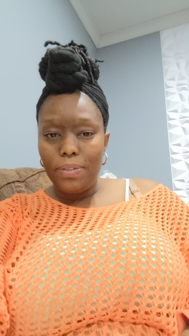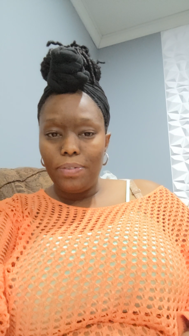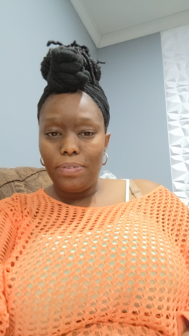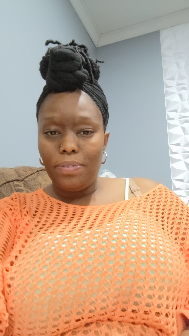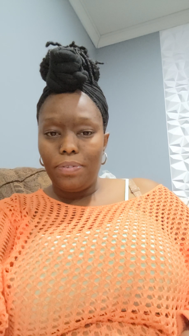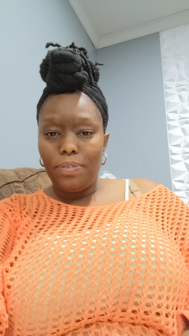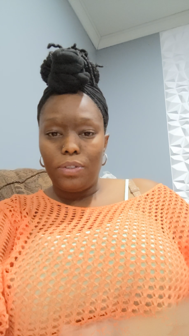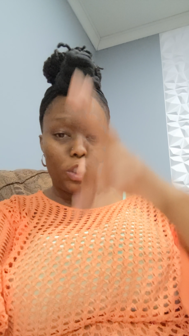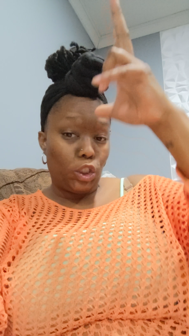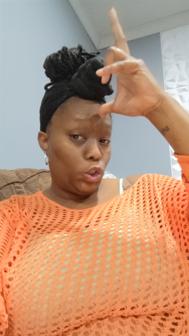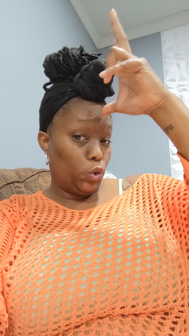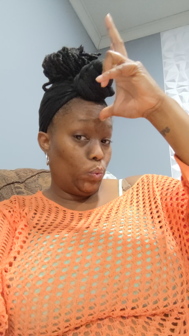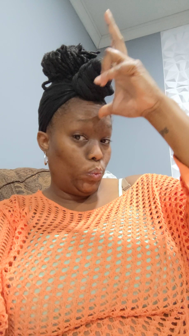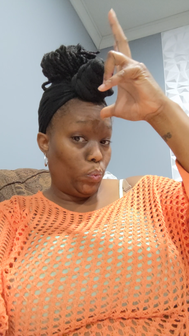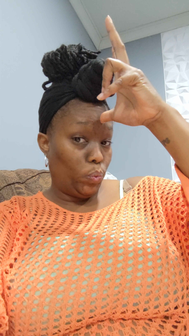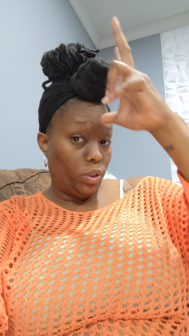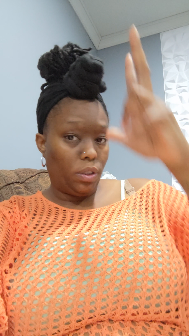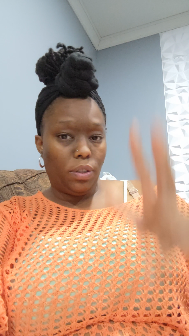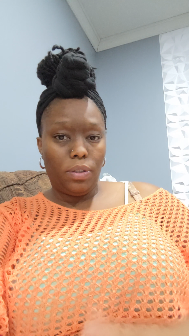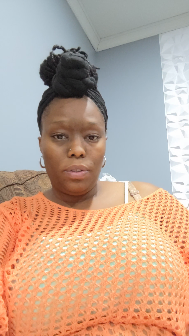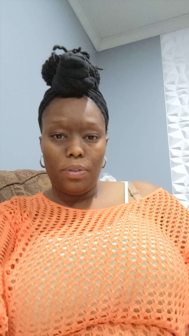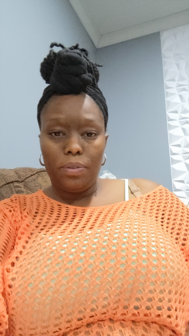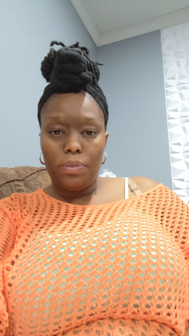rooster